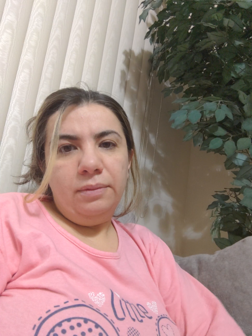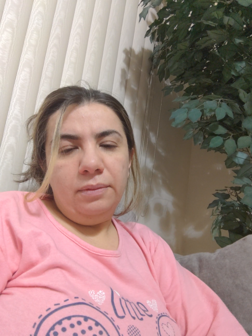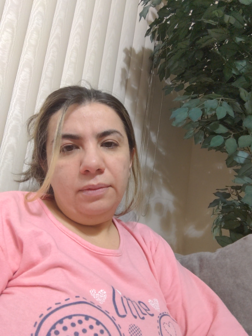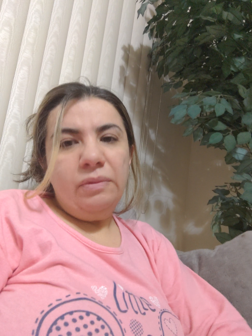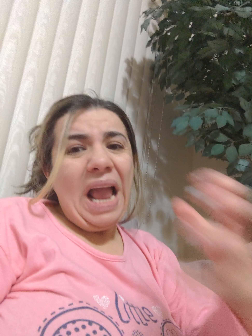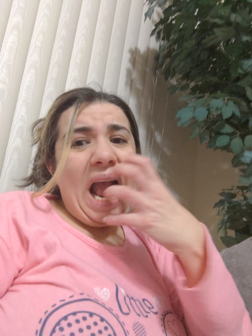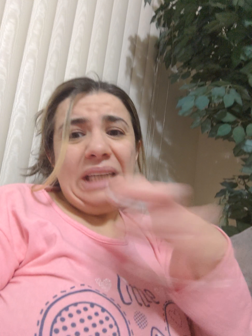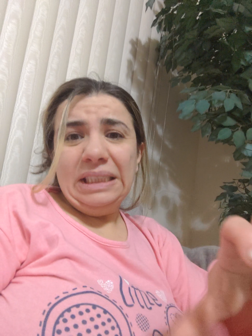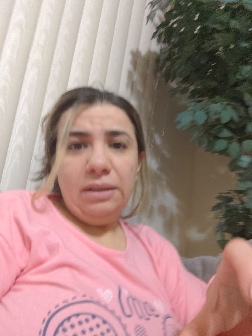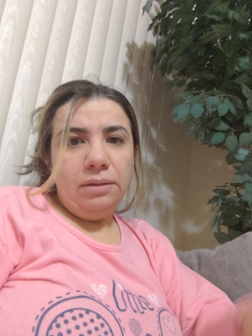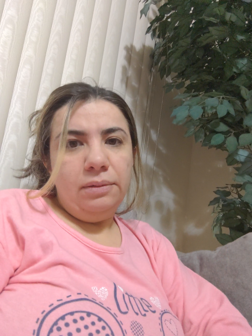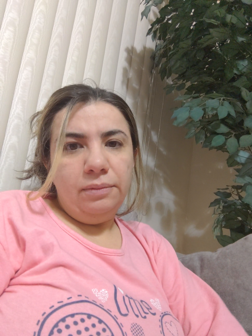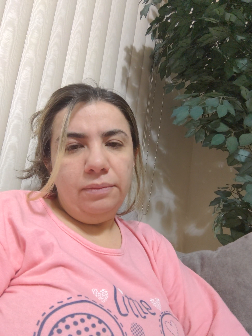hot